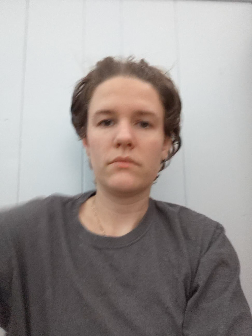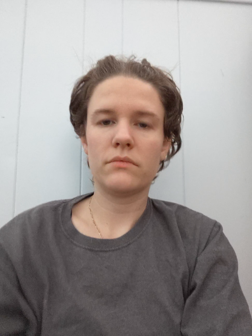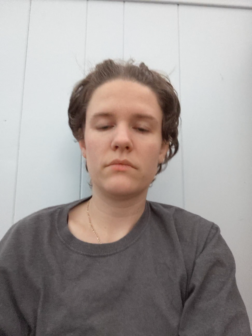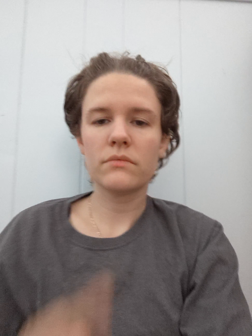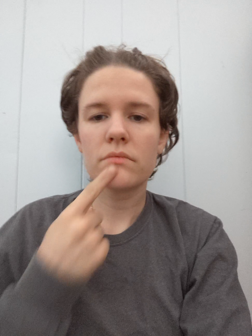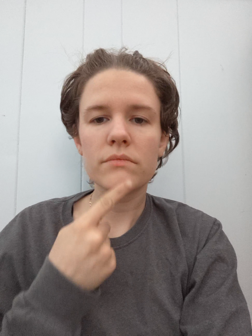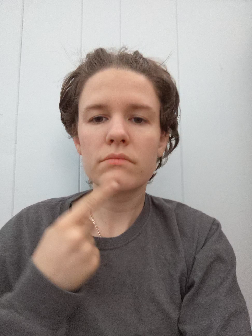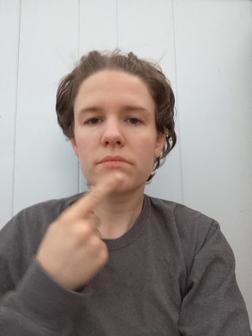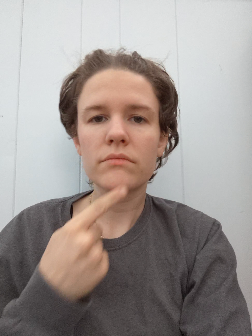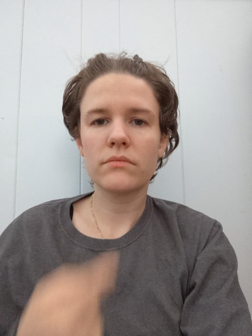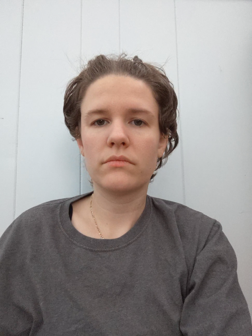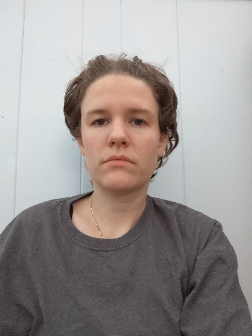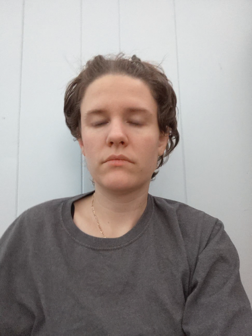chin